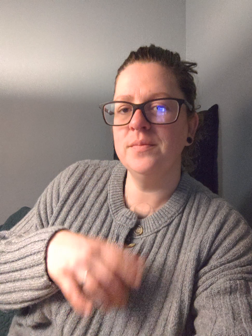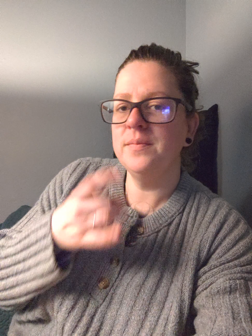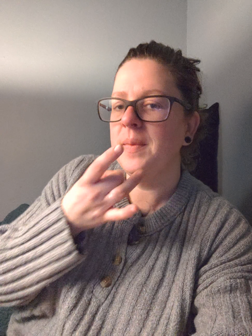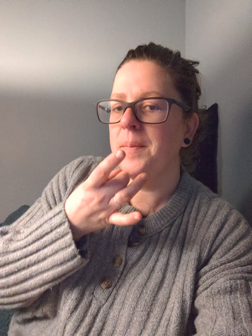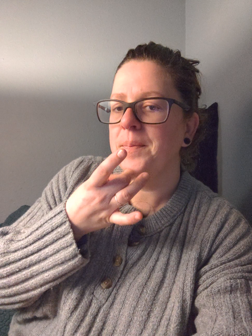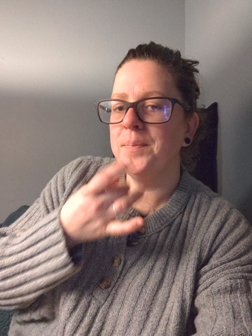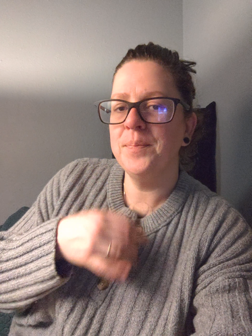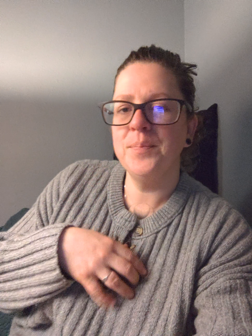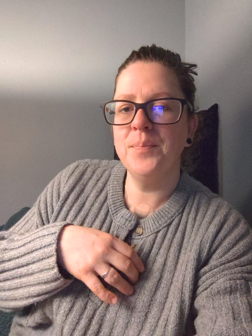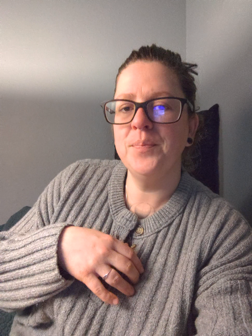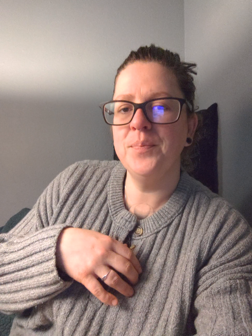lamp